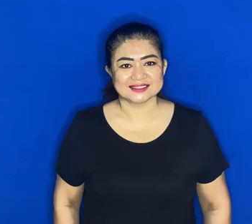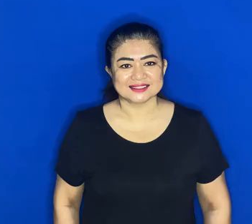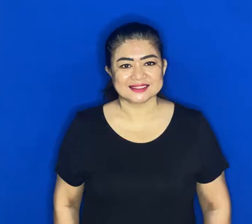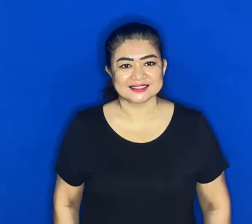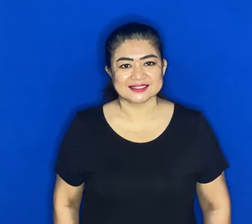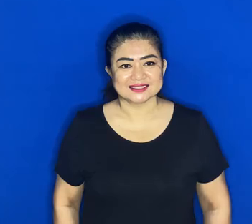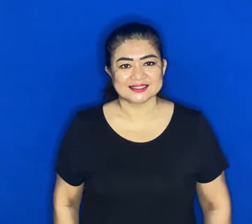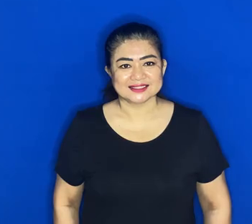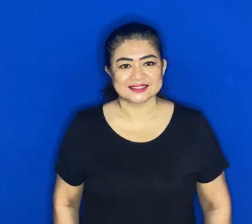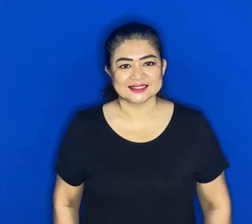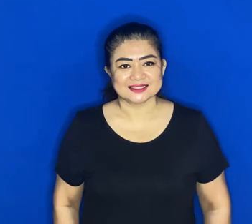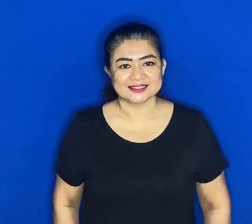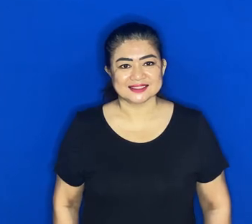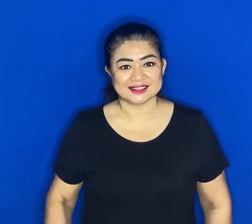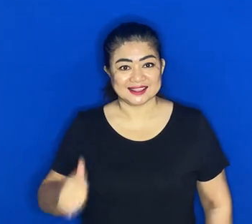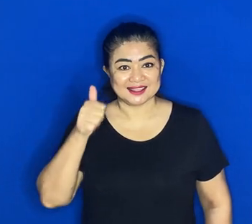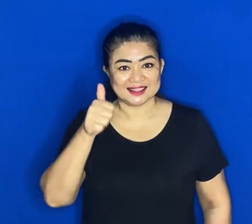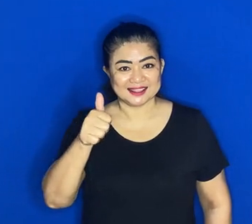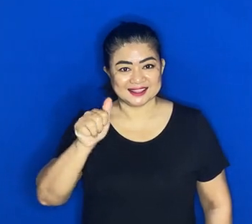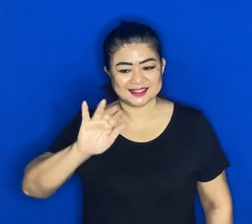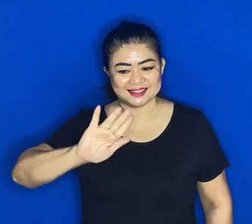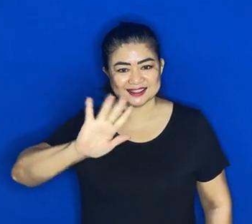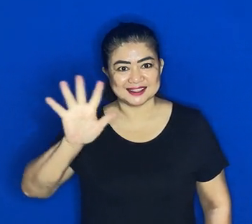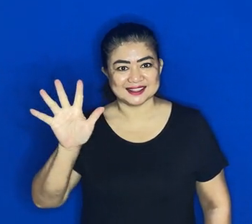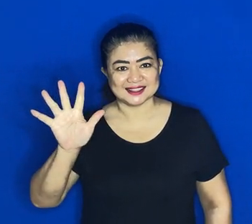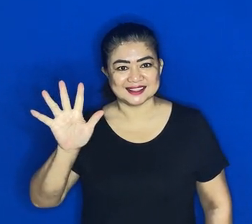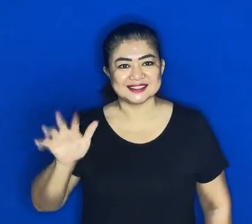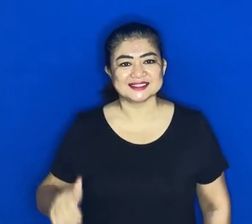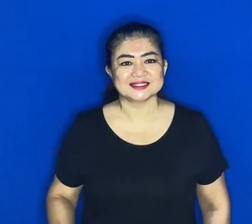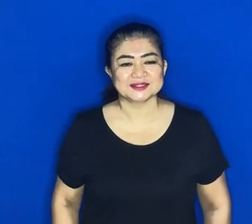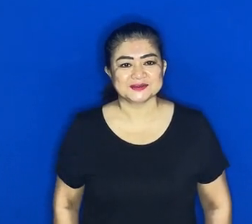good morning